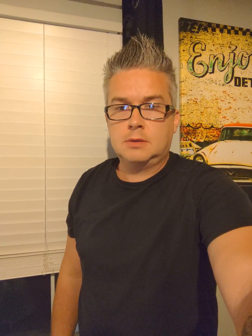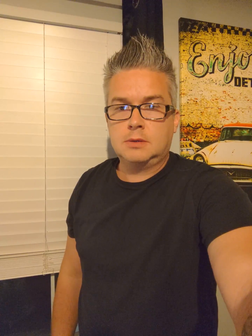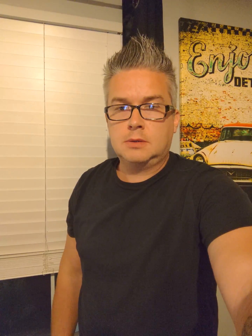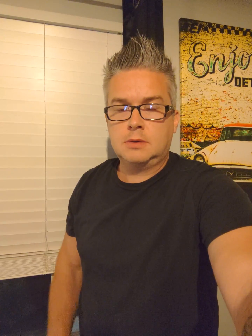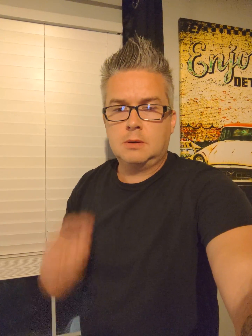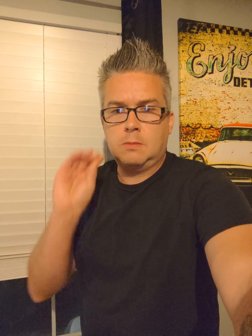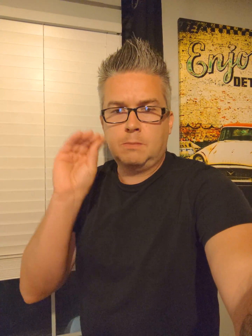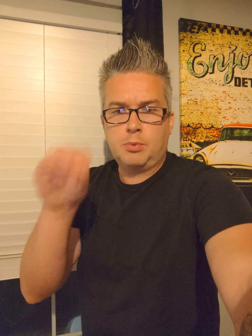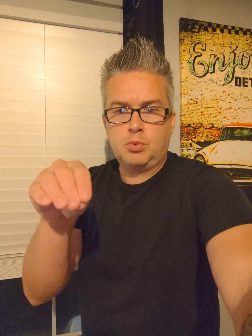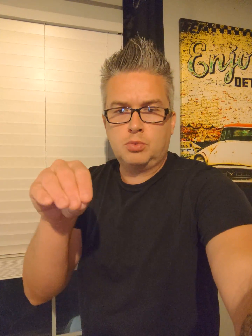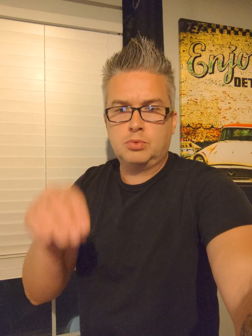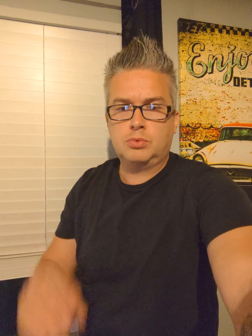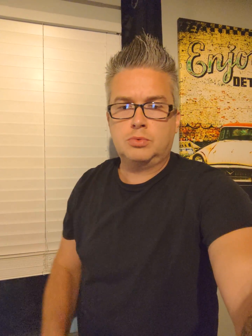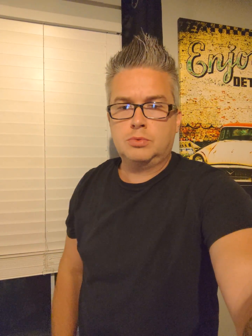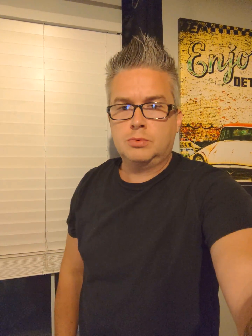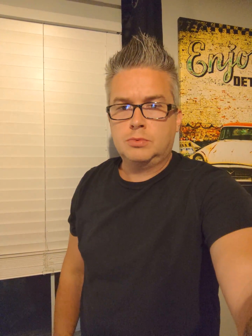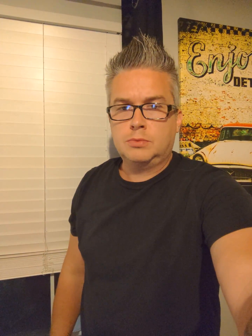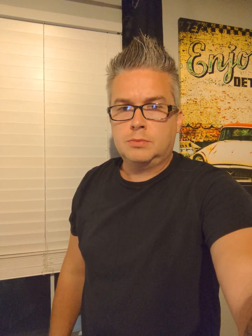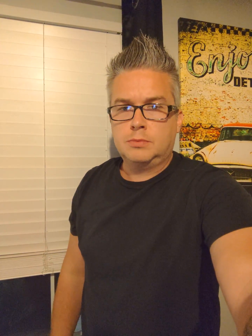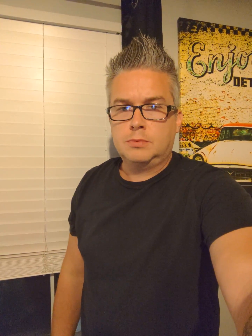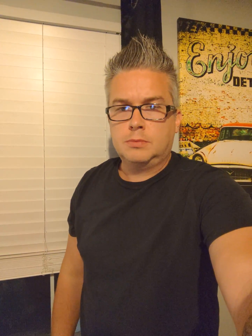put